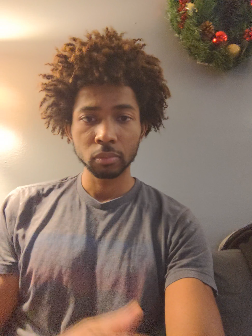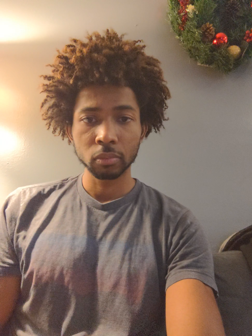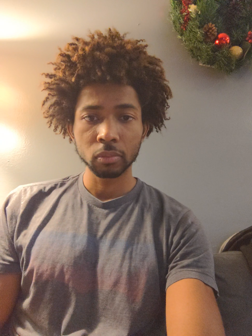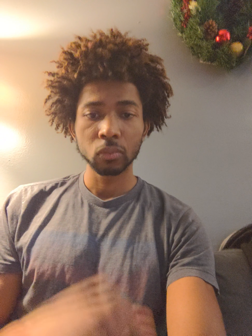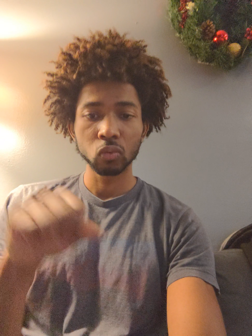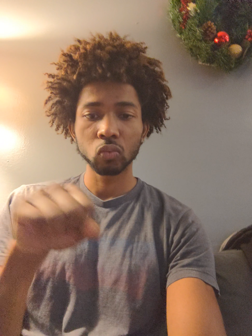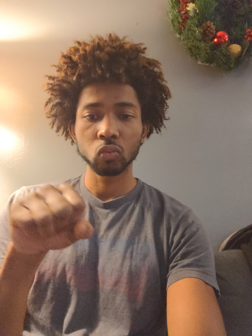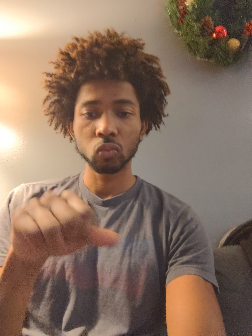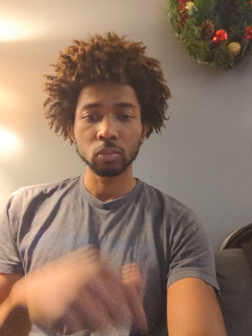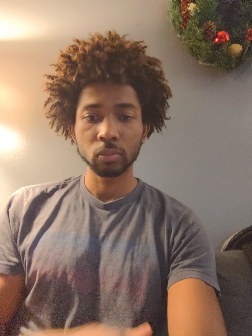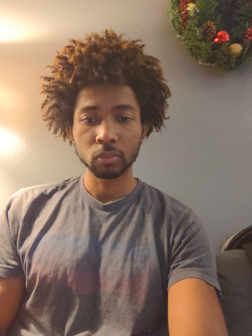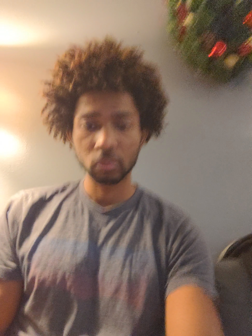shoe